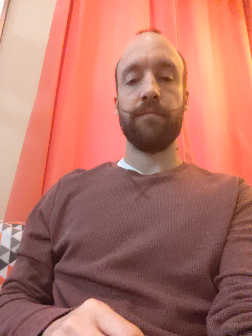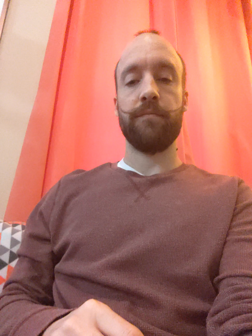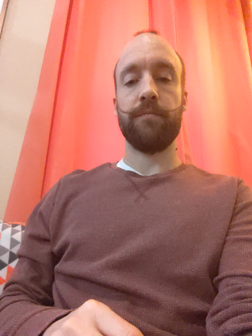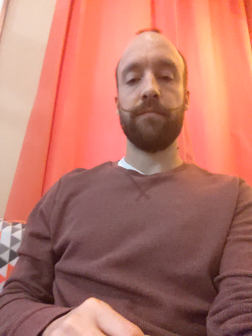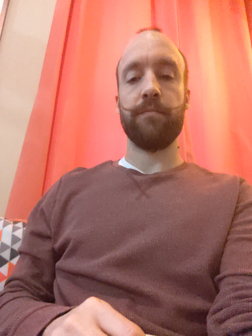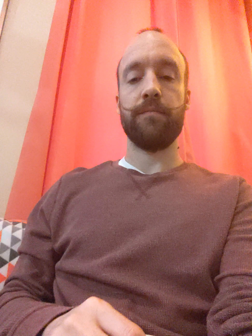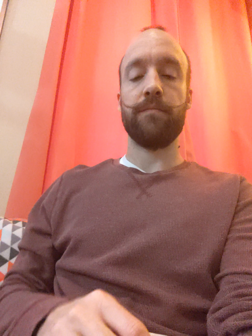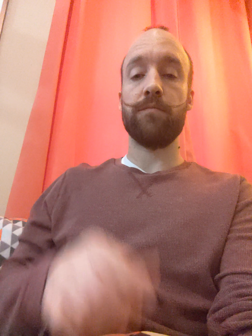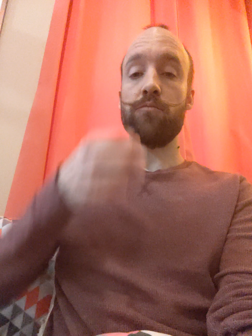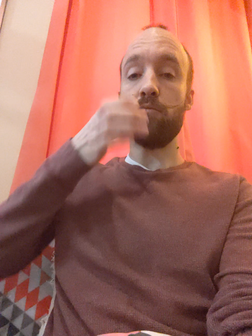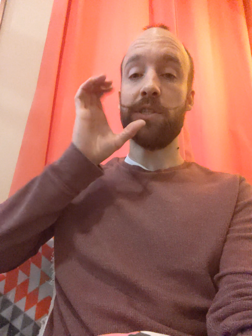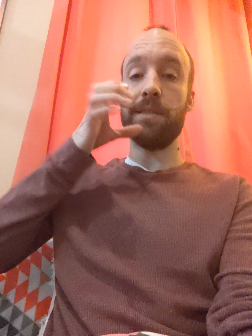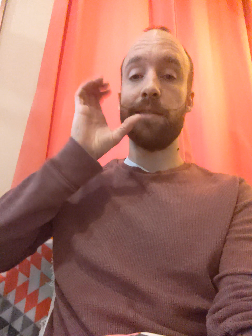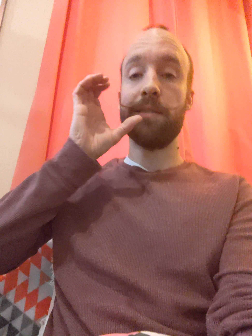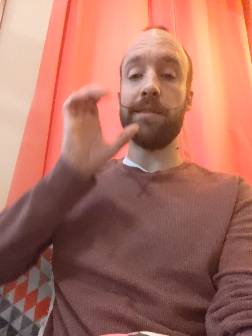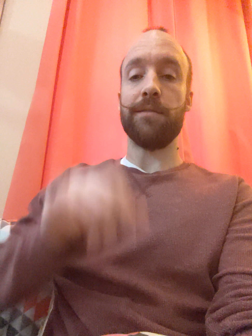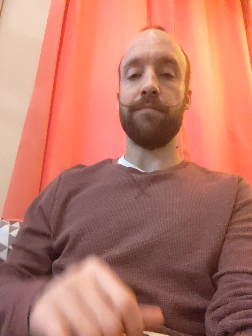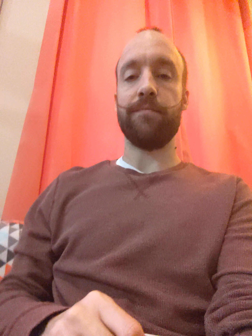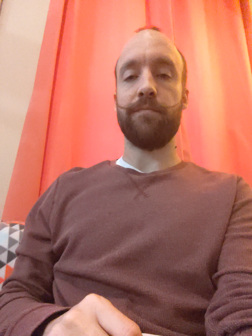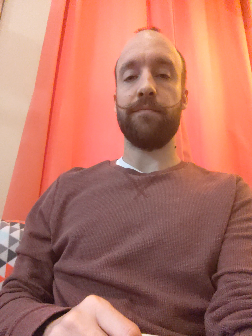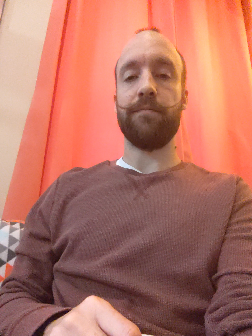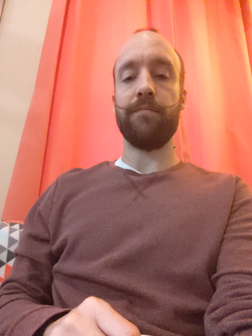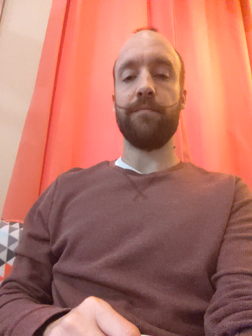drink